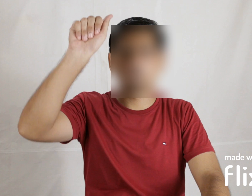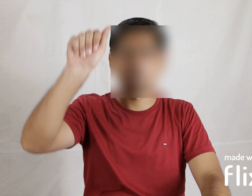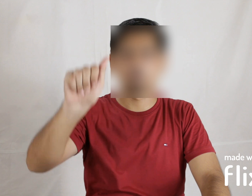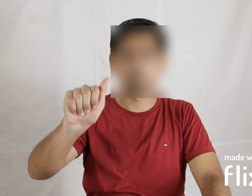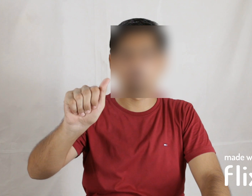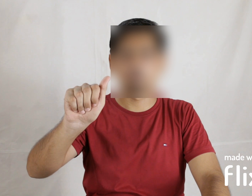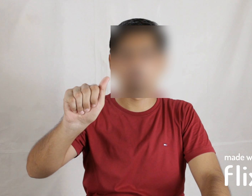آ